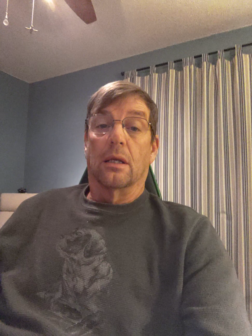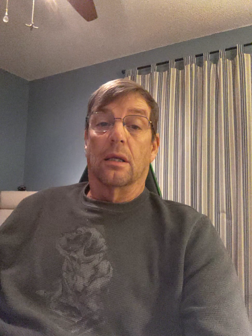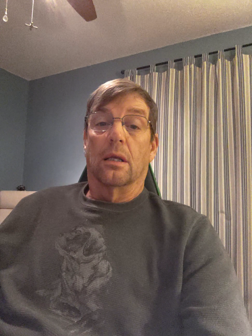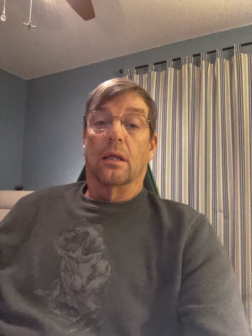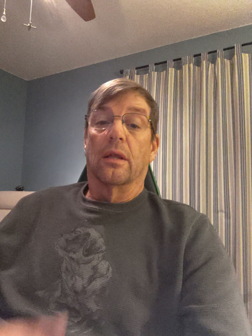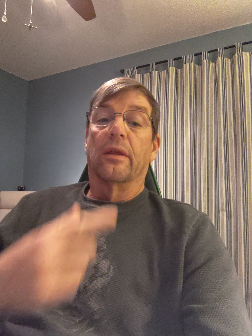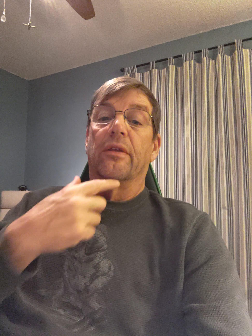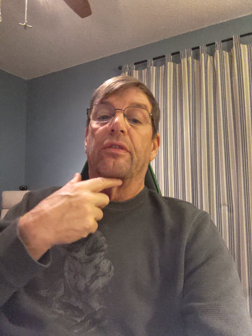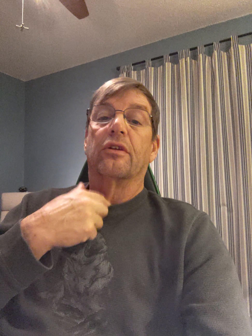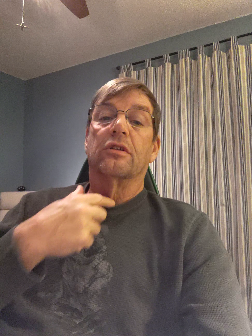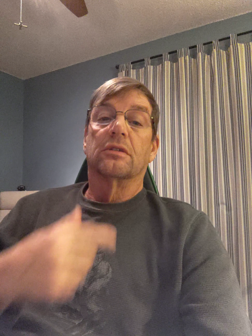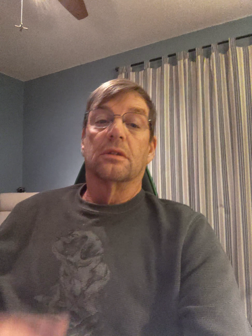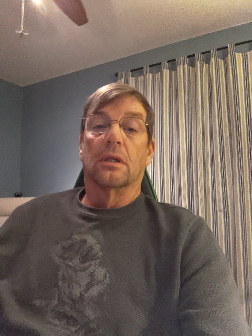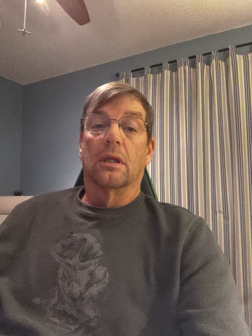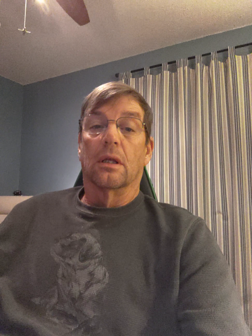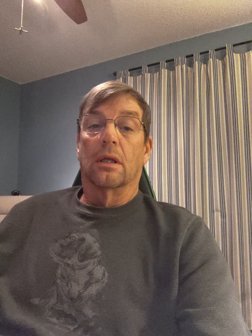thirsty